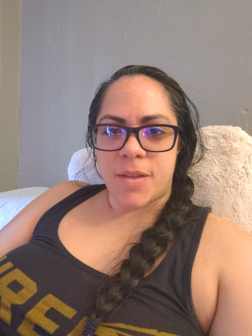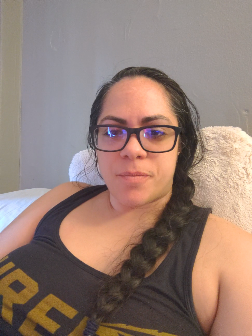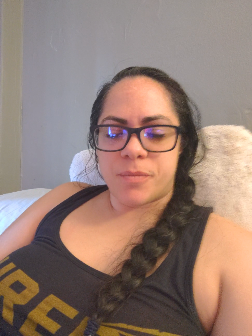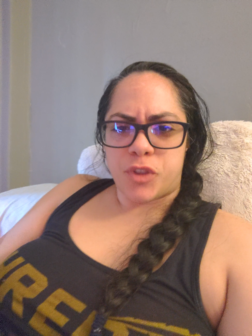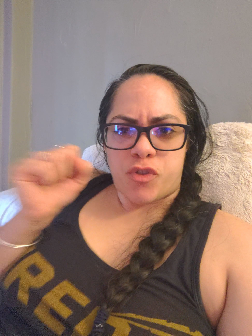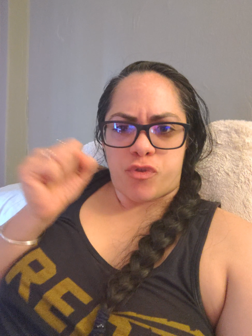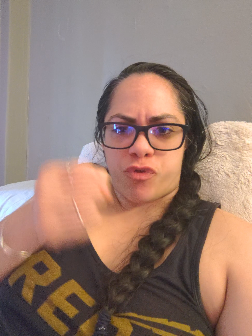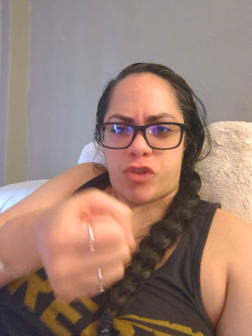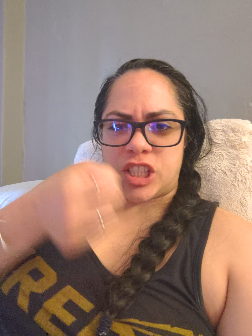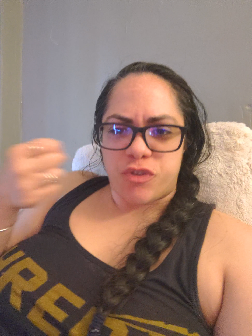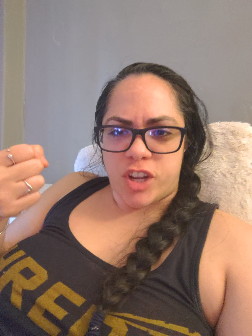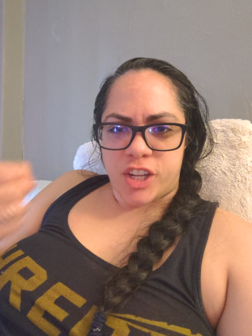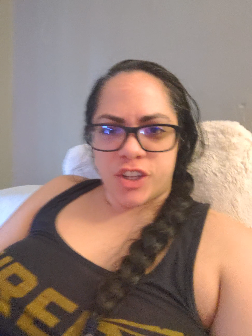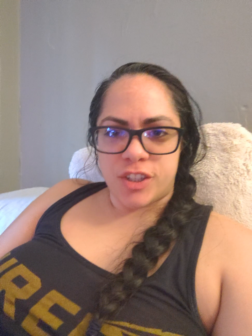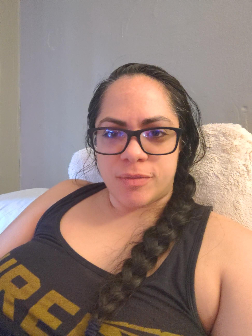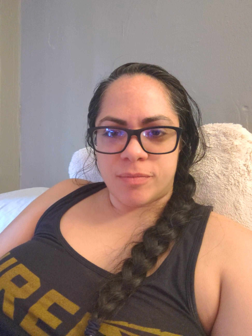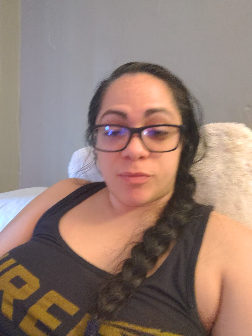refrigerator